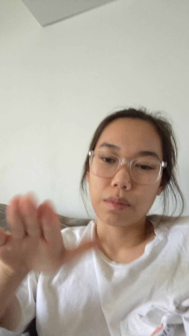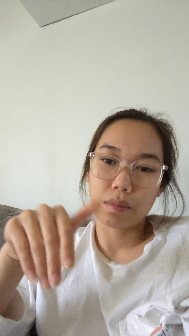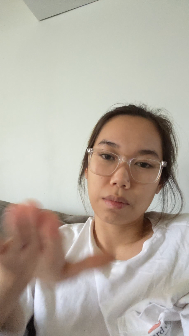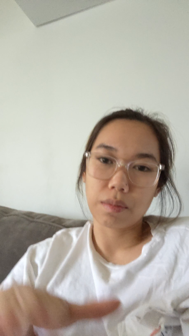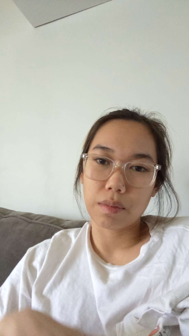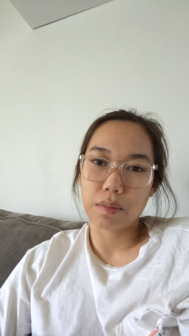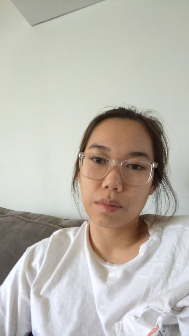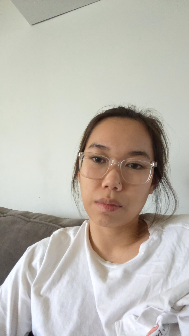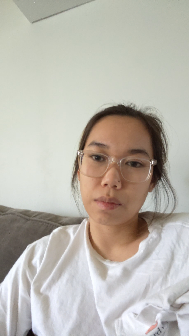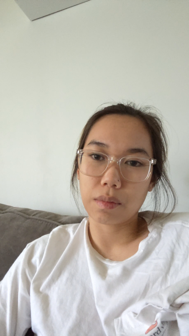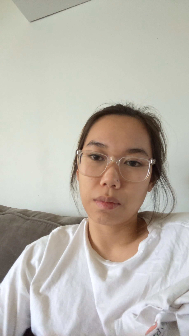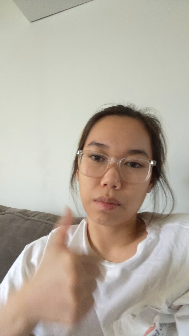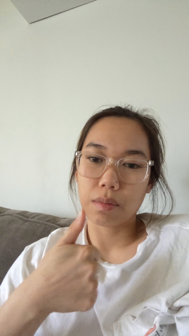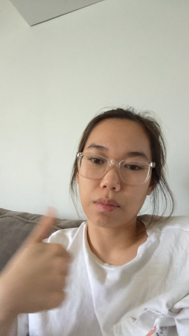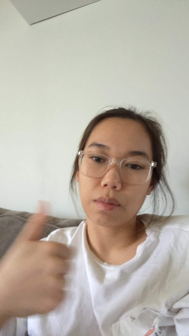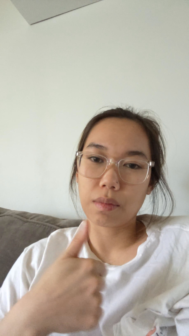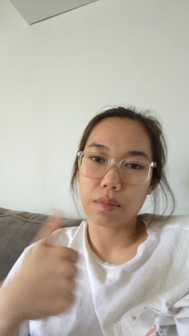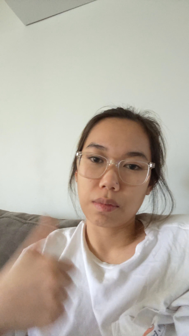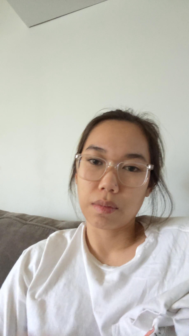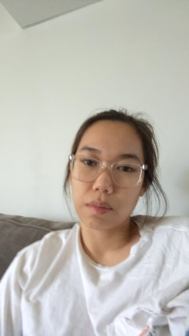basement